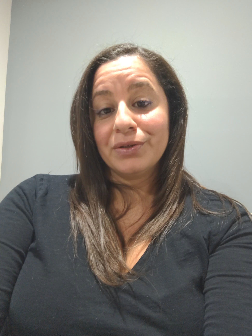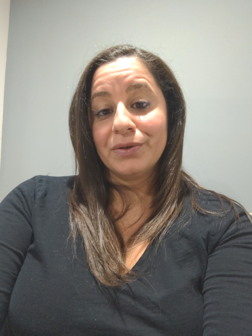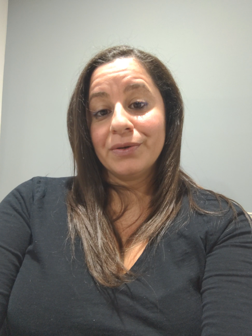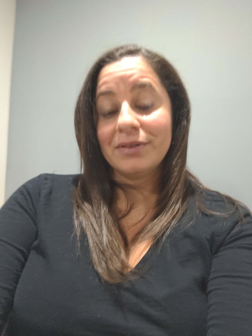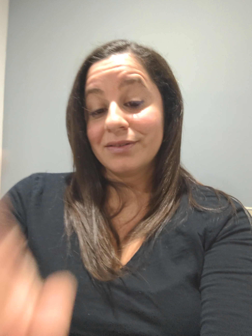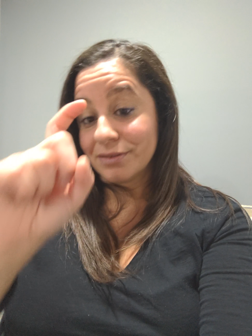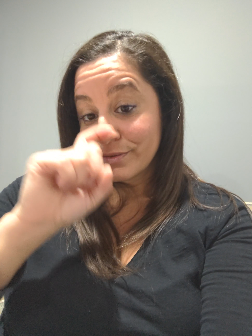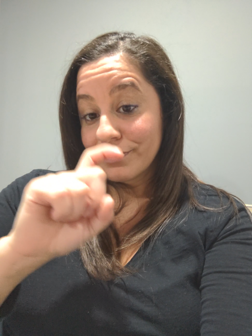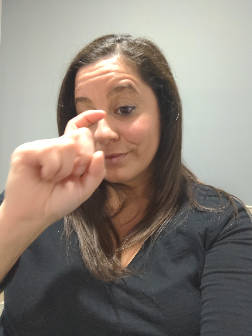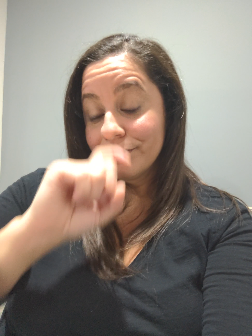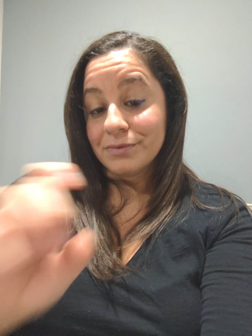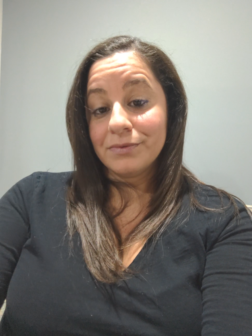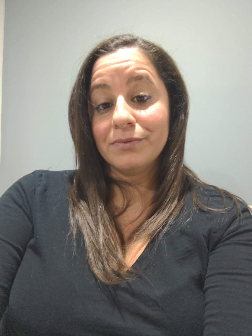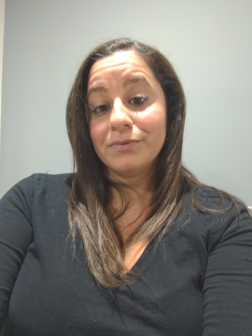doll